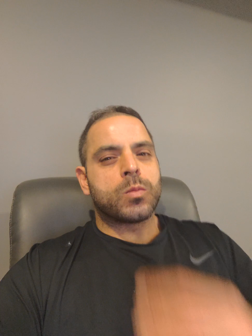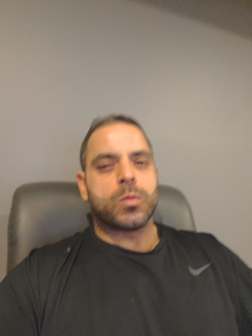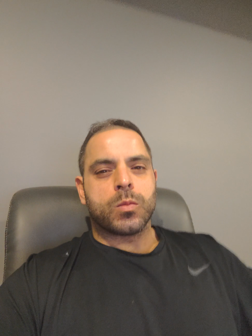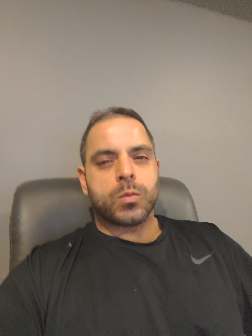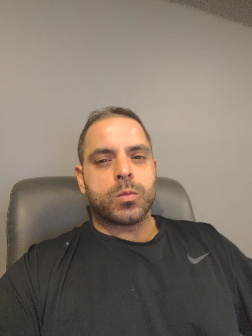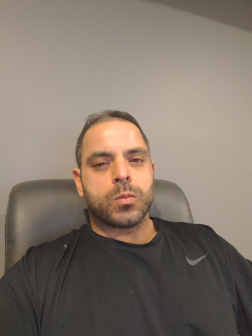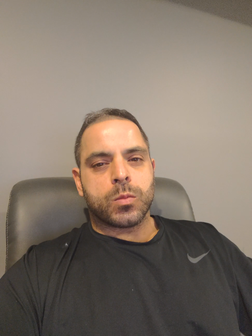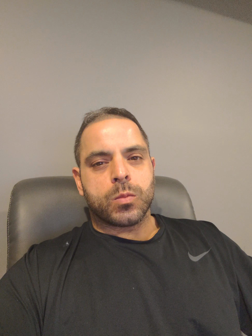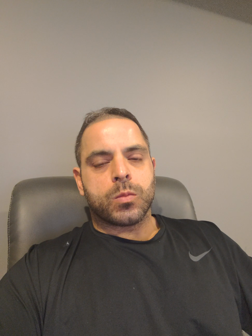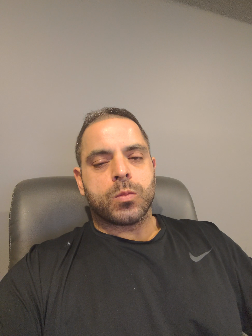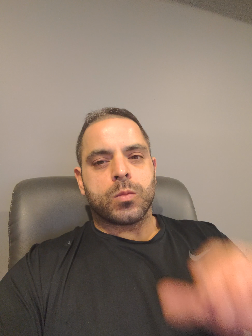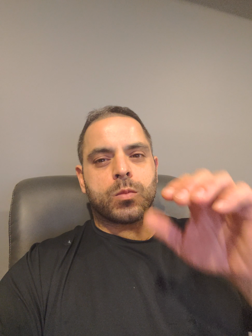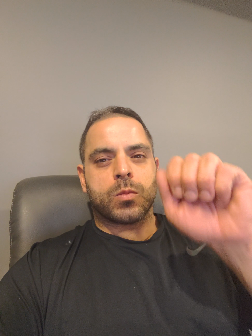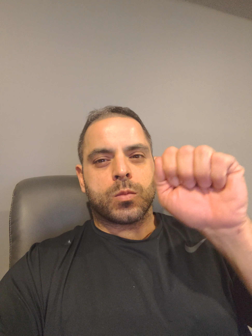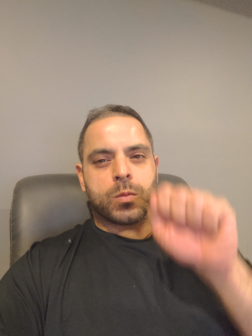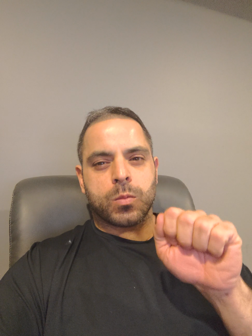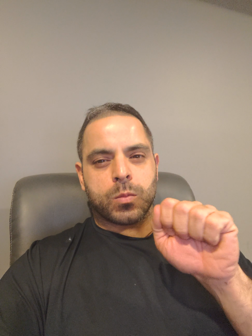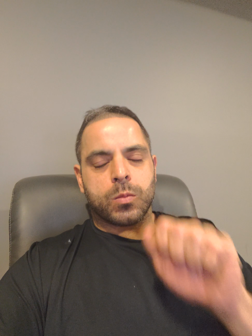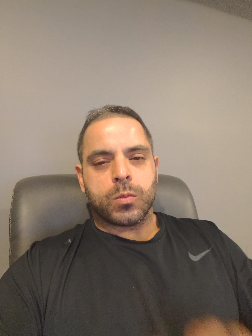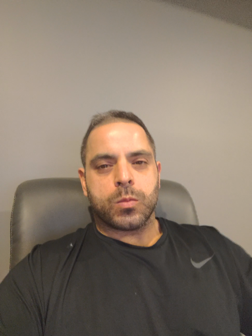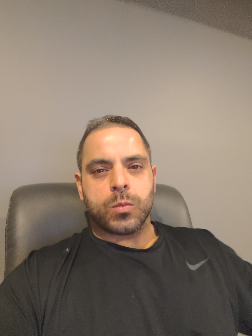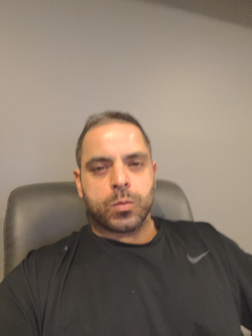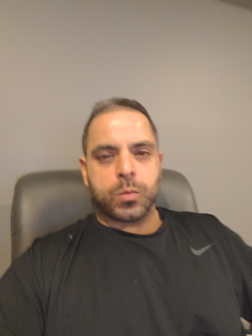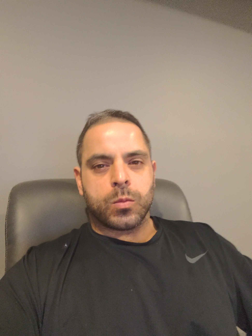mitten